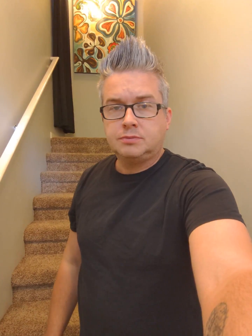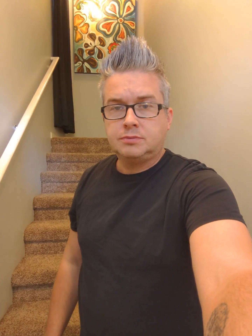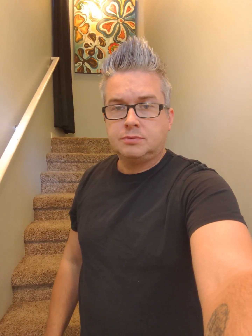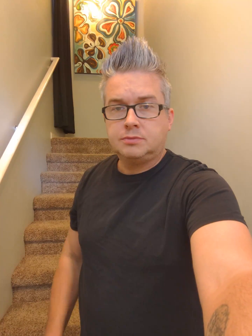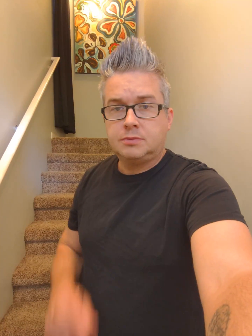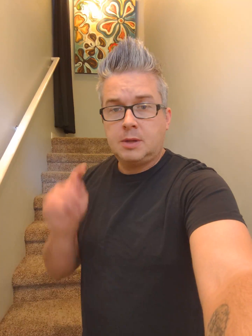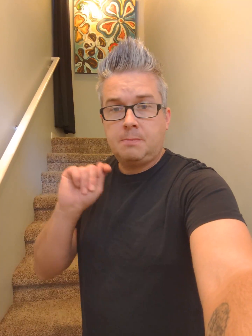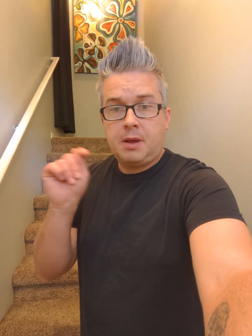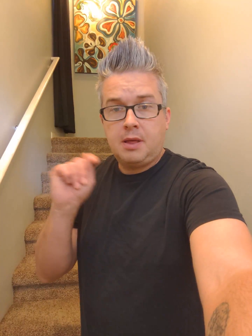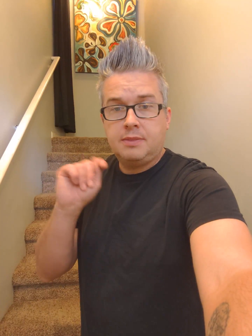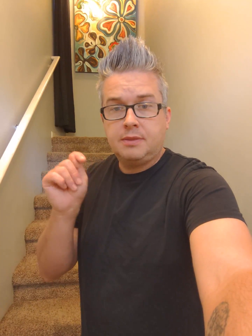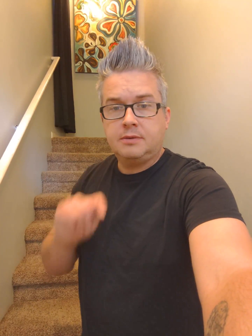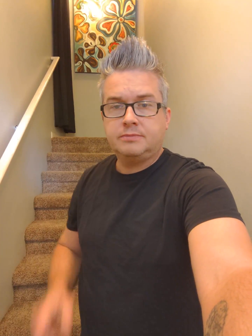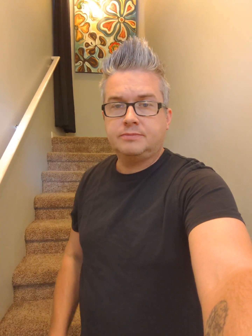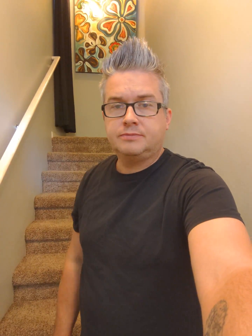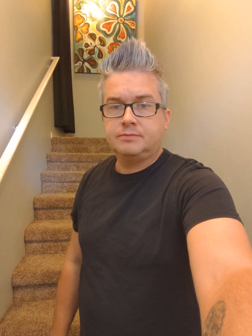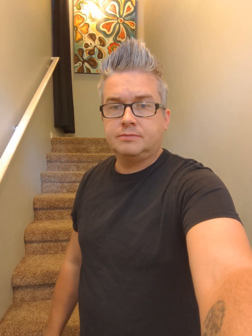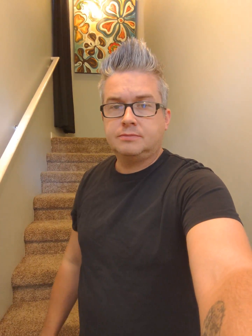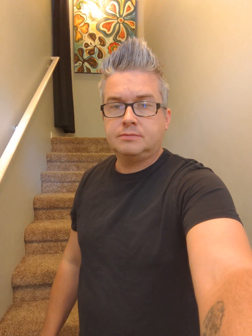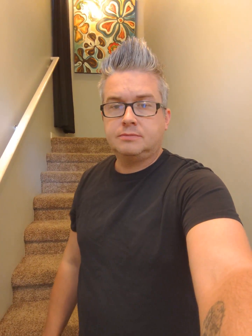bathroom